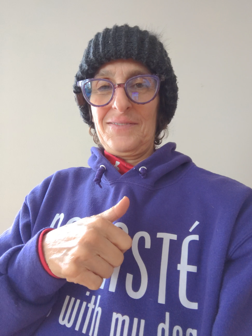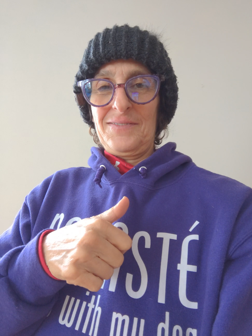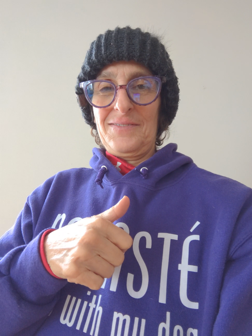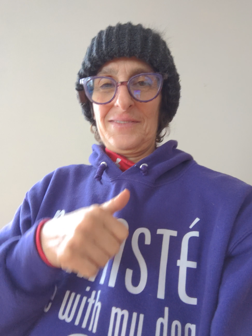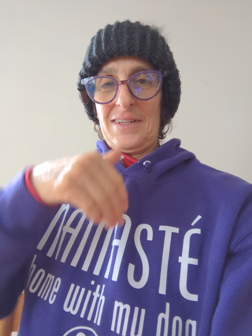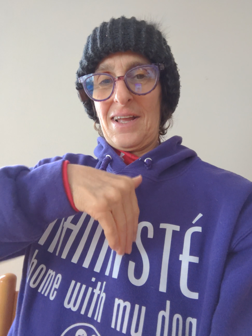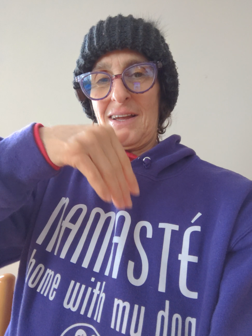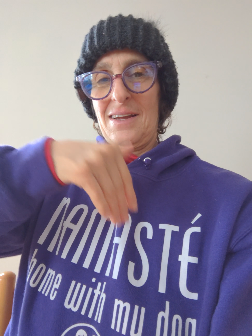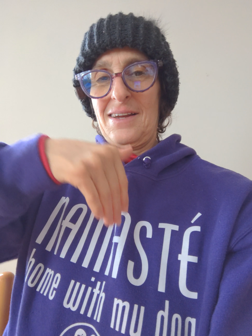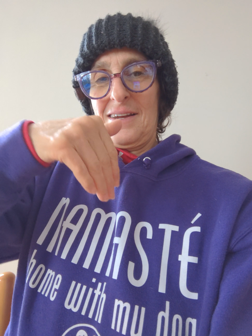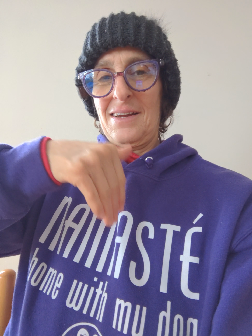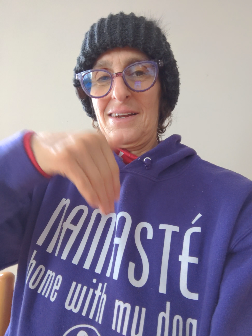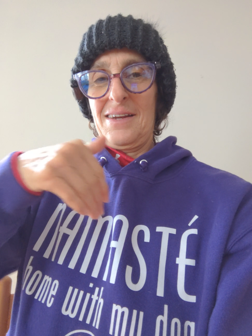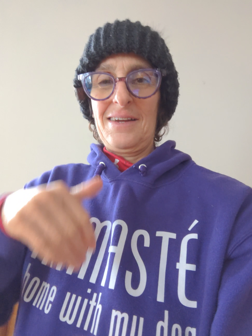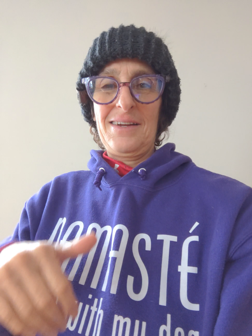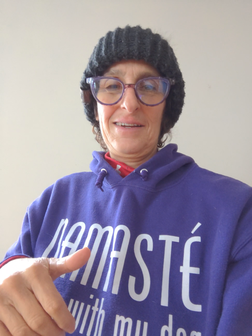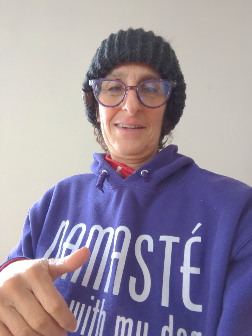night